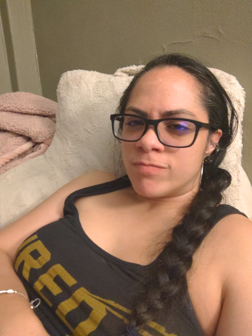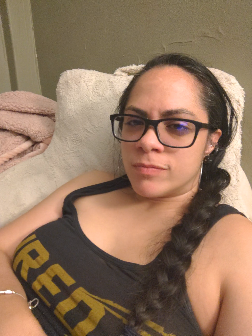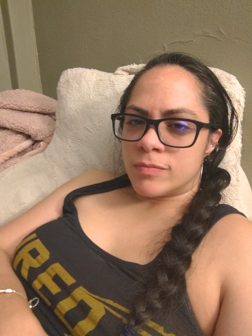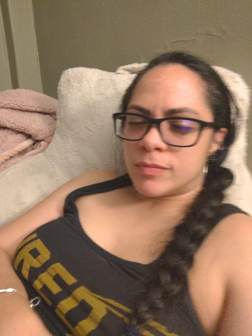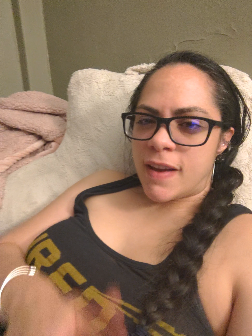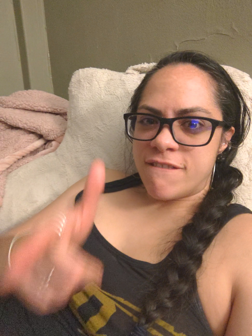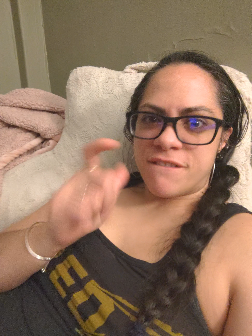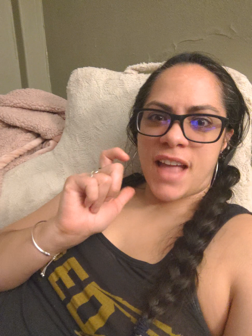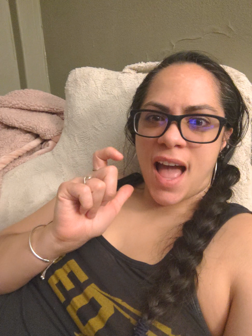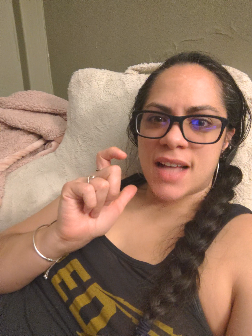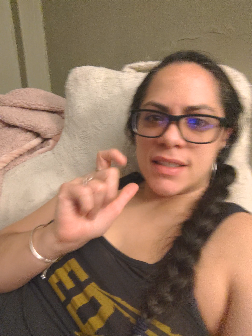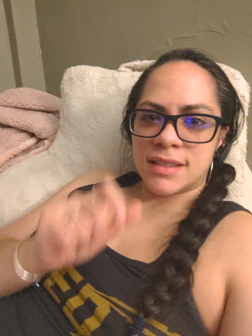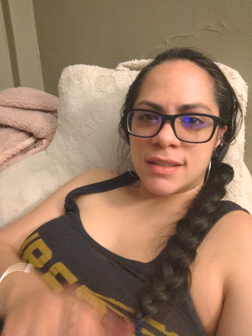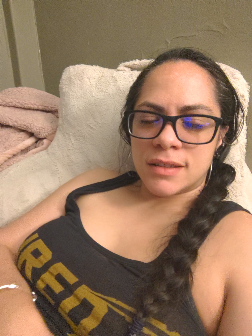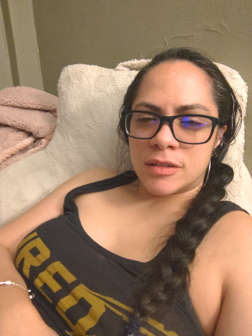fast